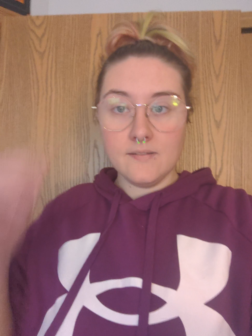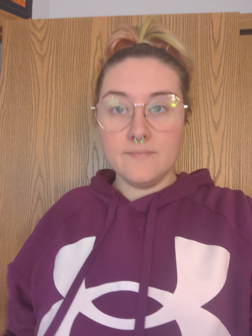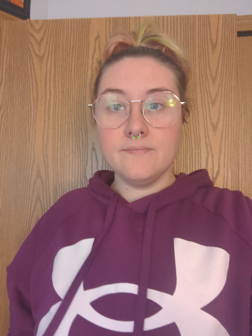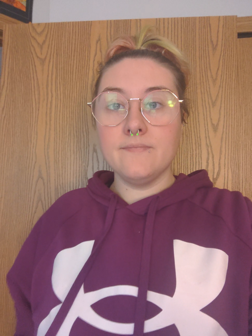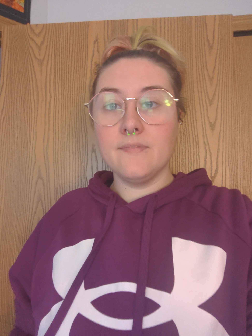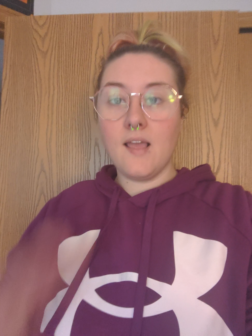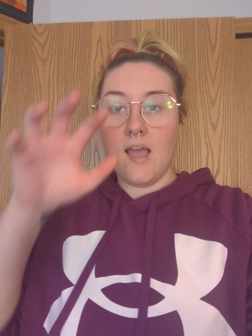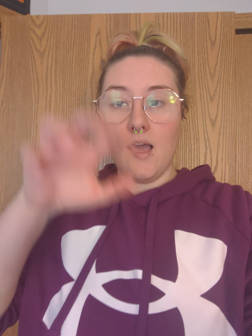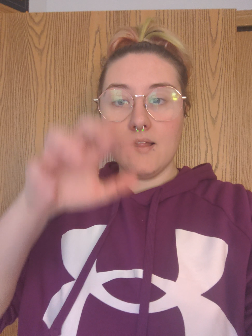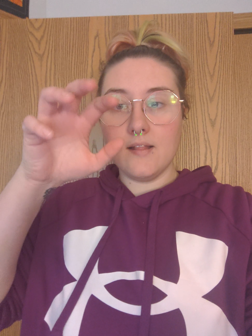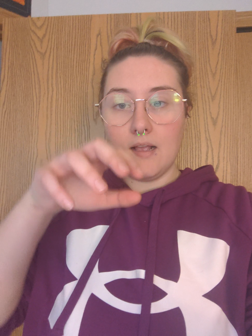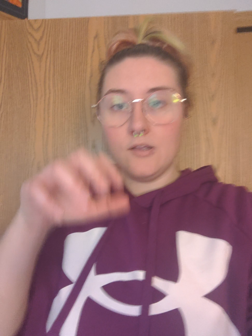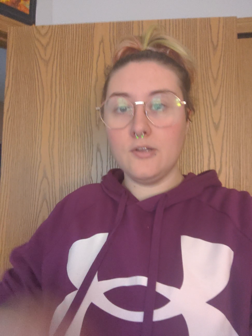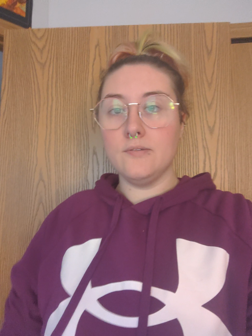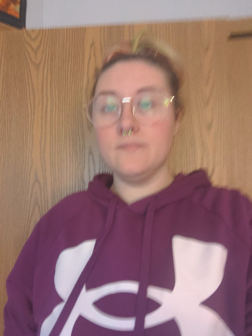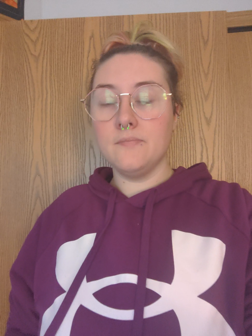alligator